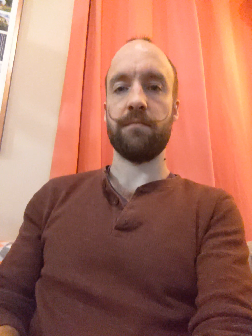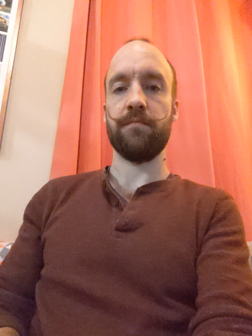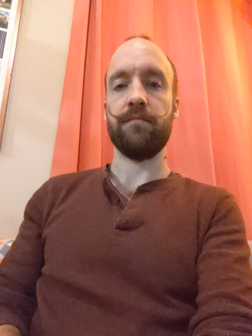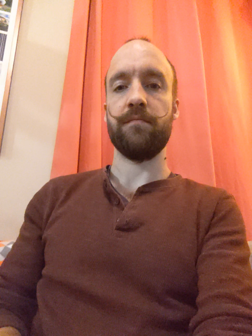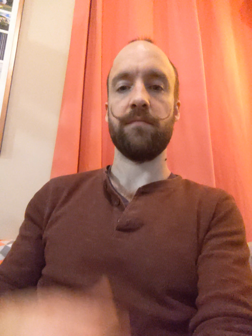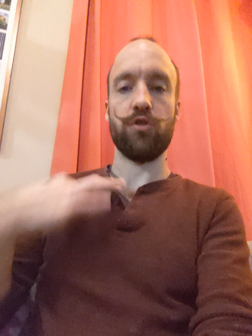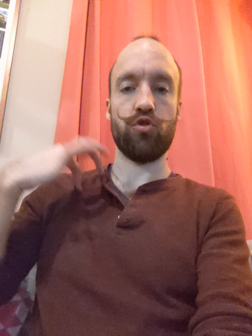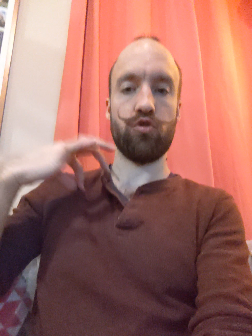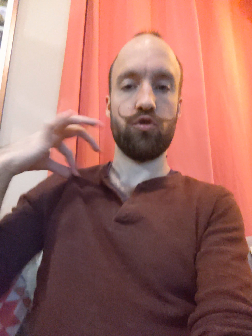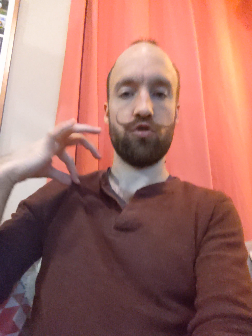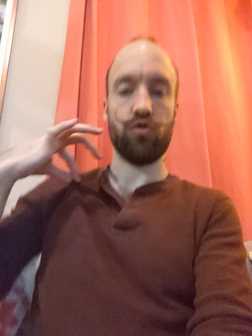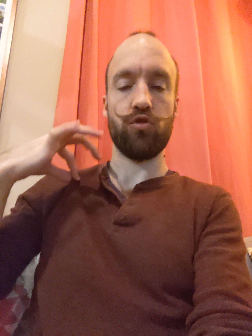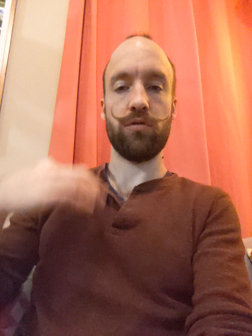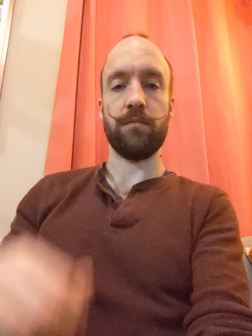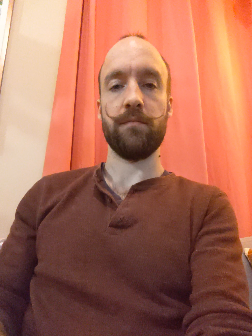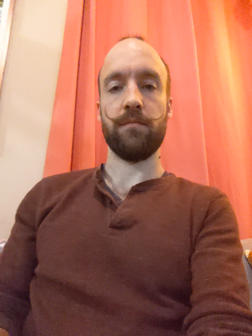shirt